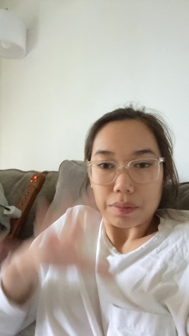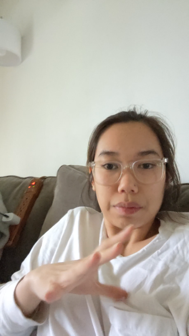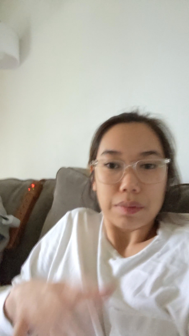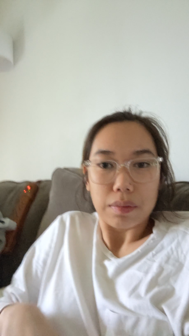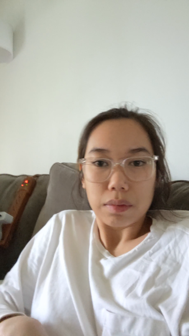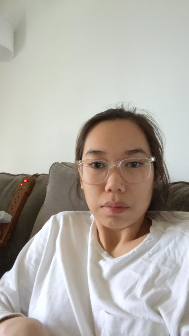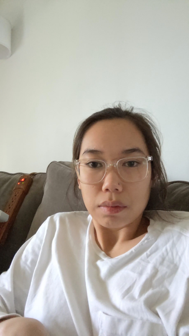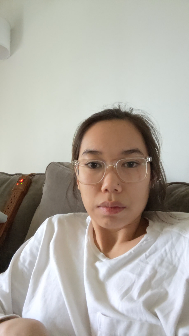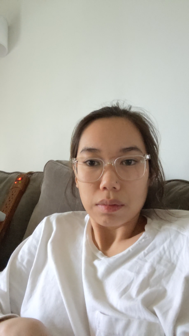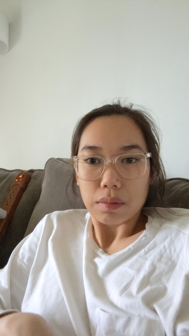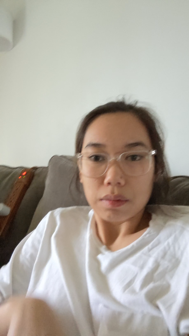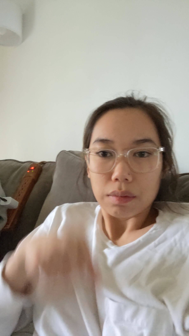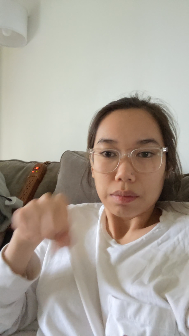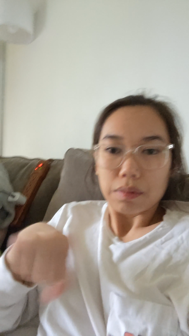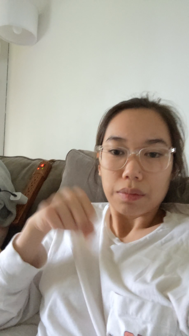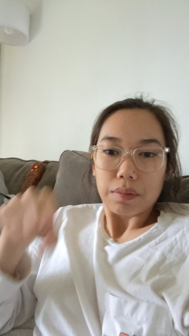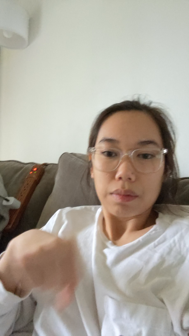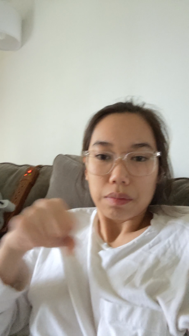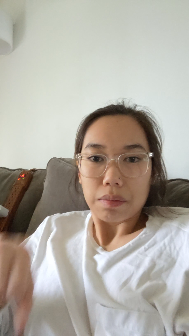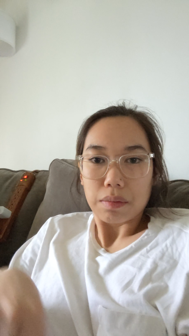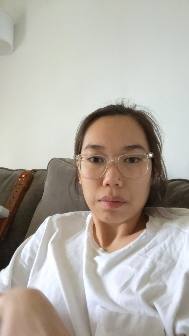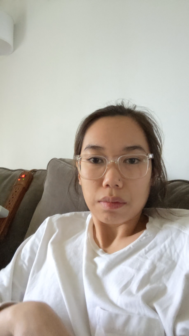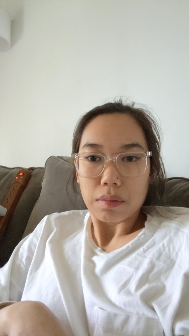bicycle